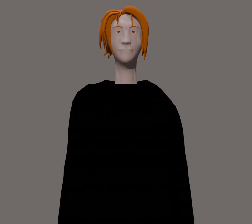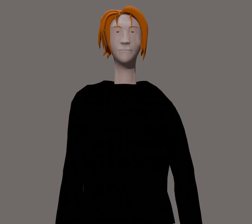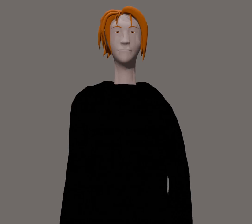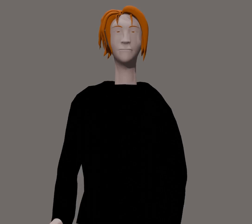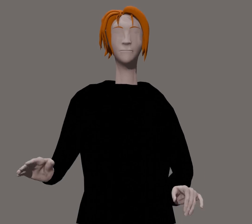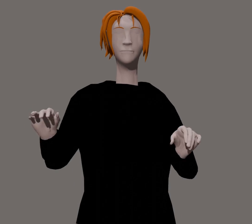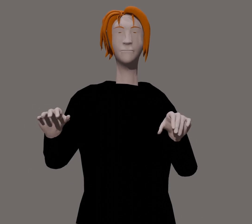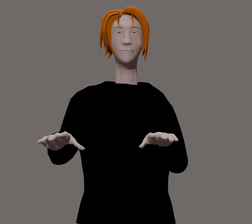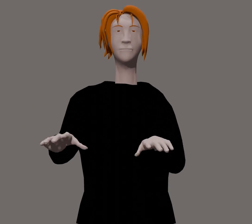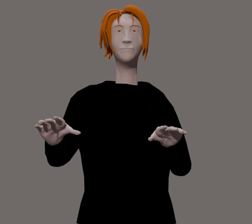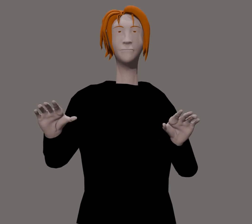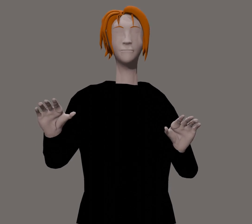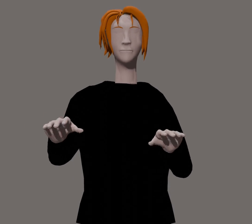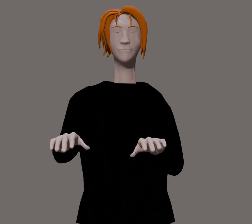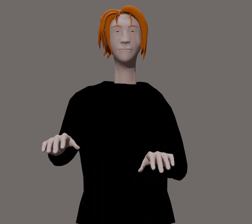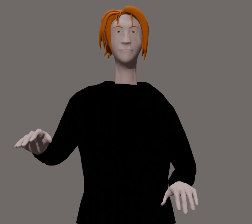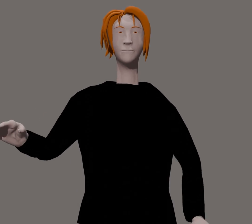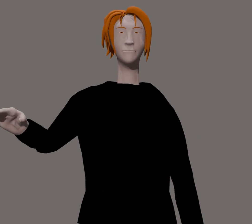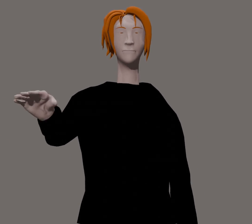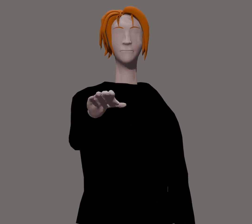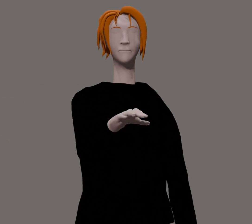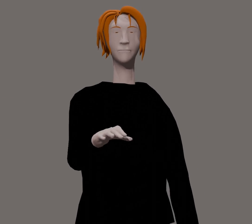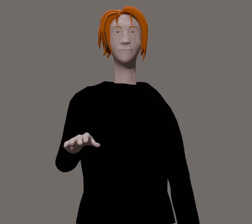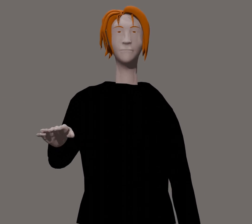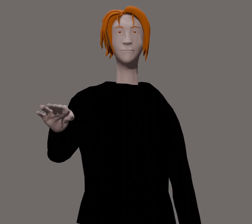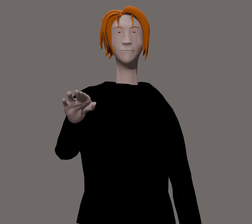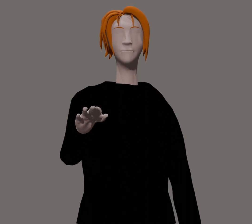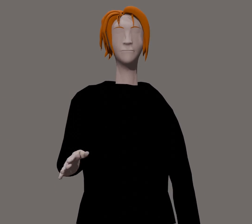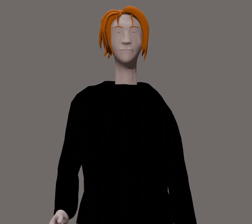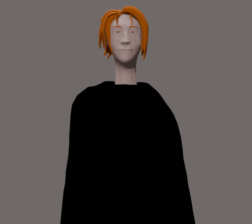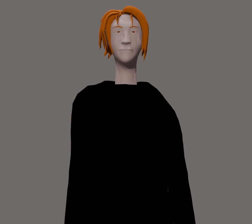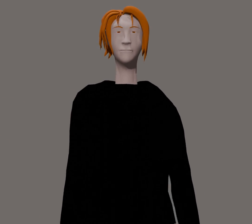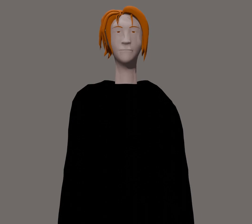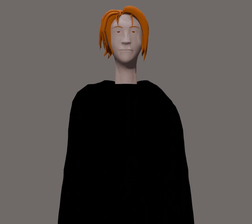Cementary